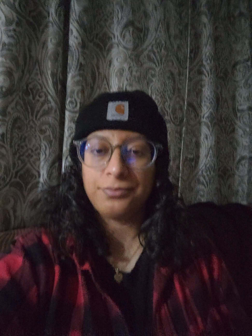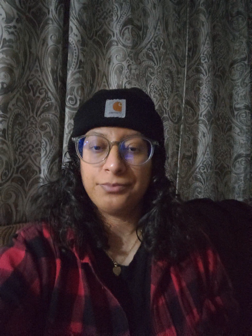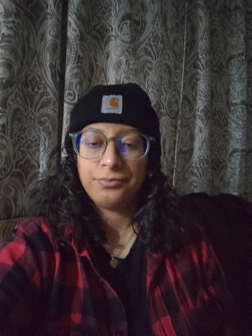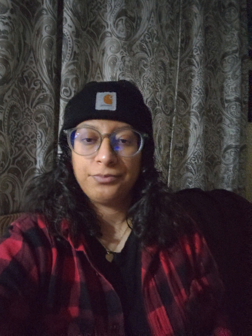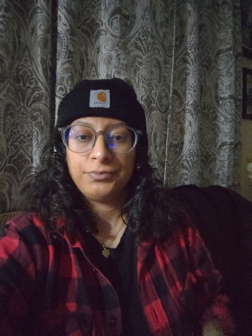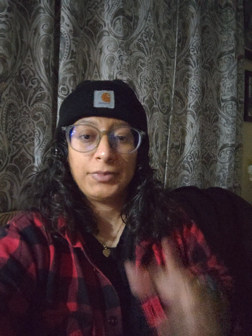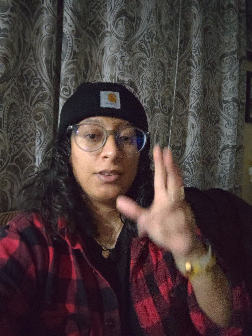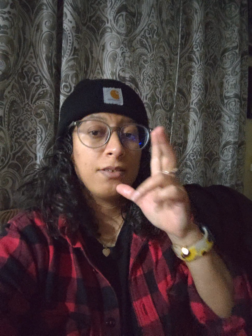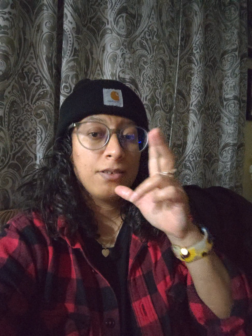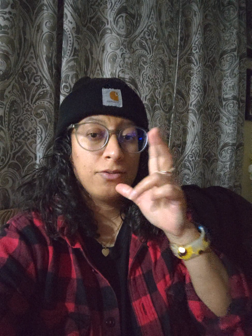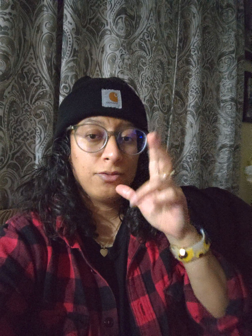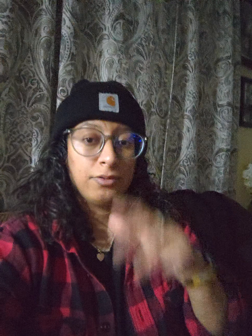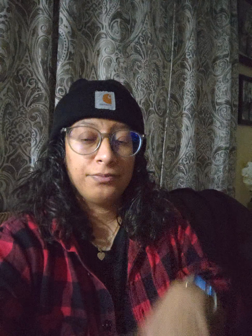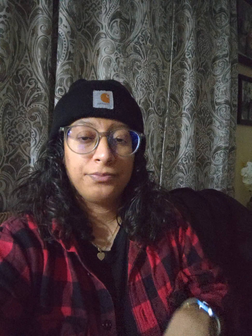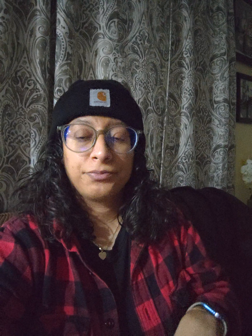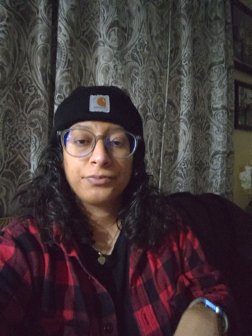hen